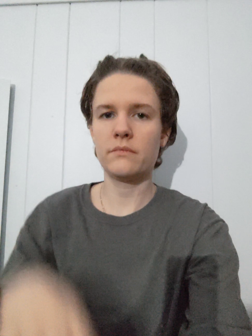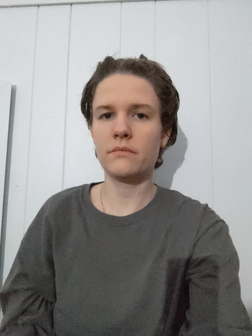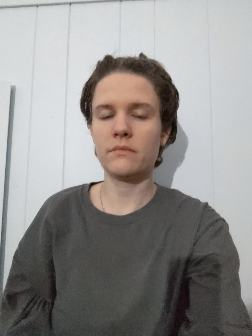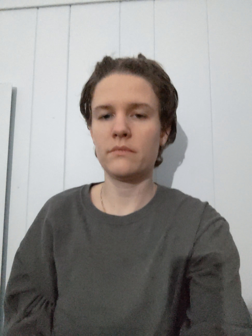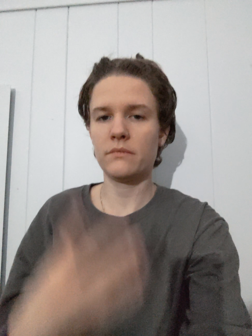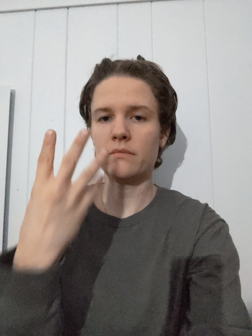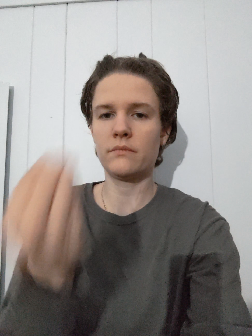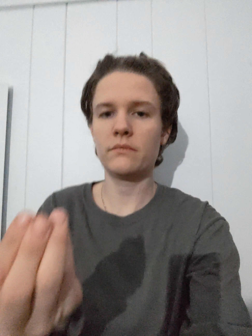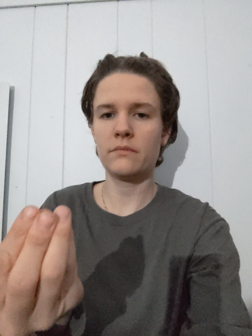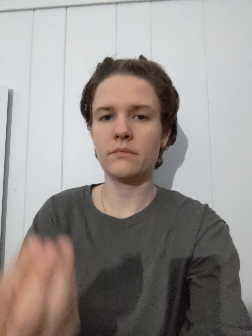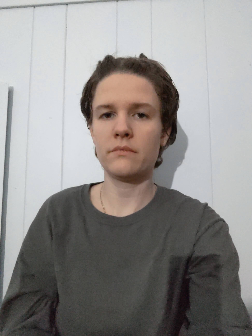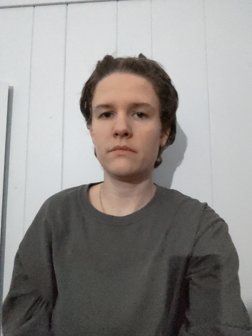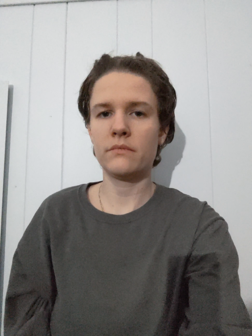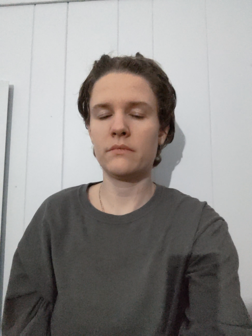go